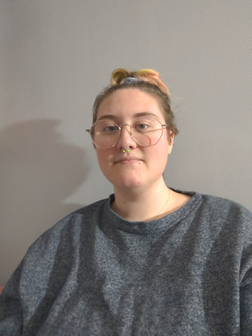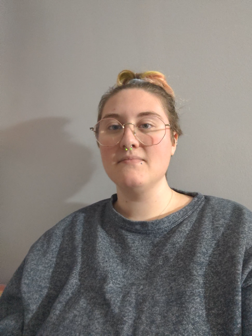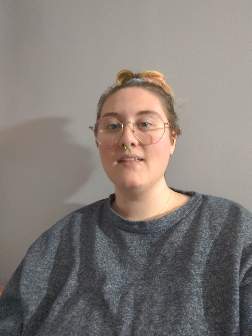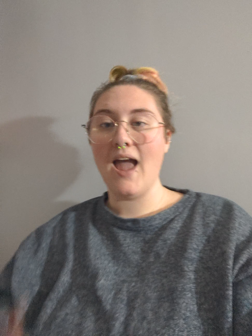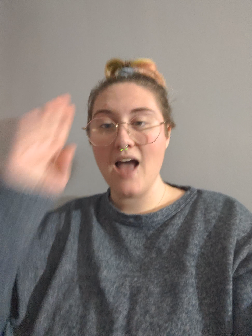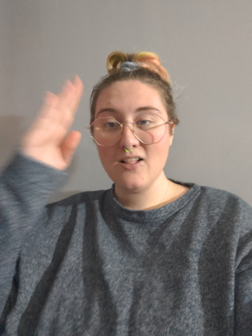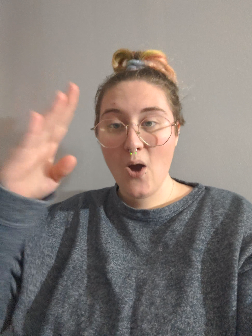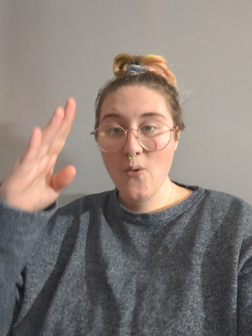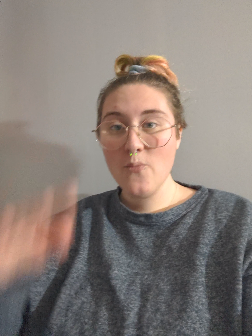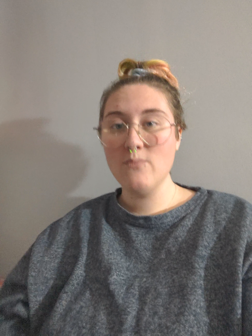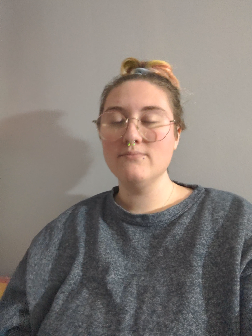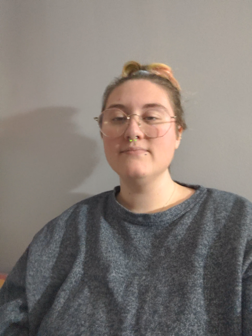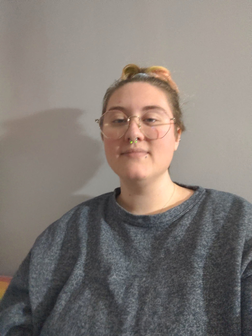hello